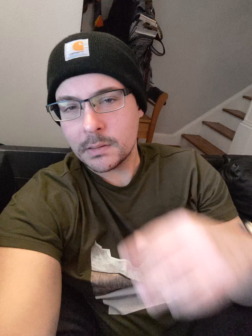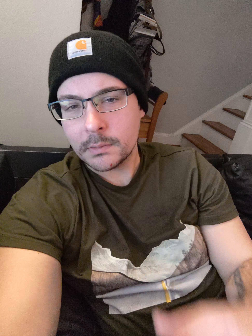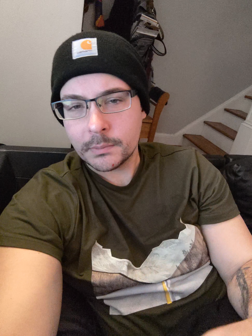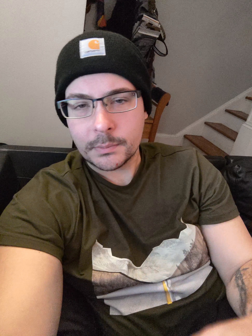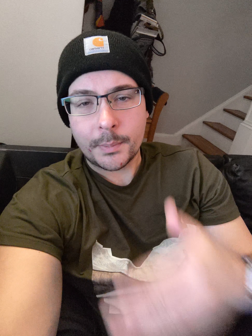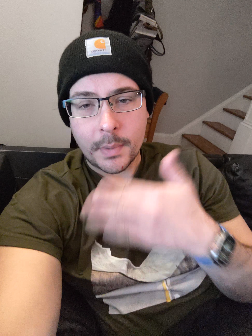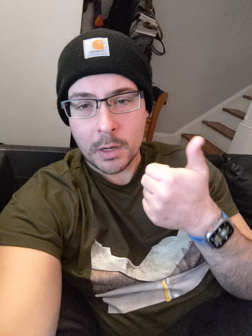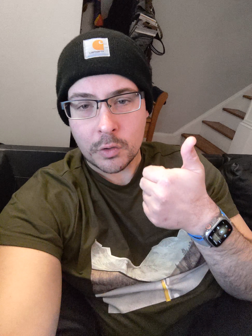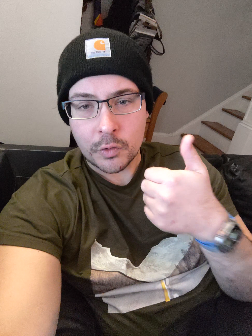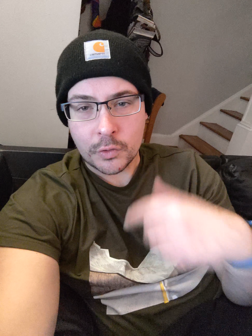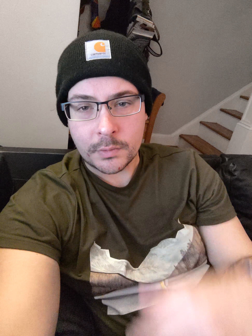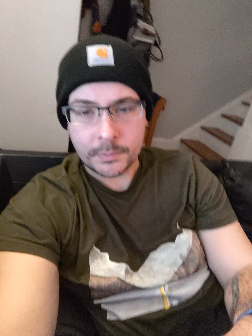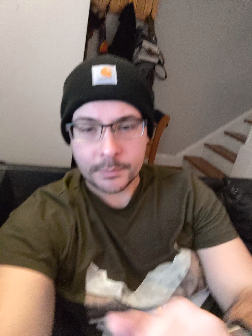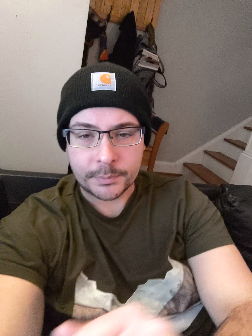better